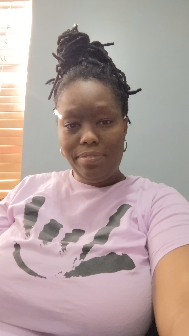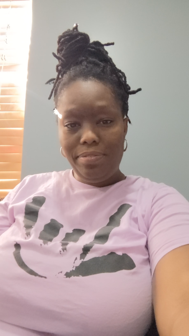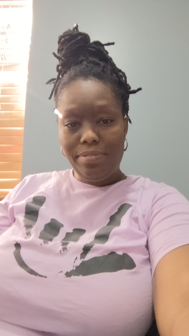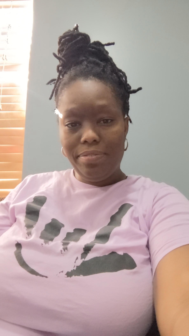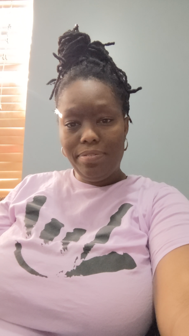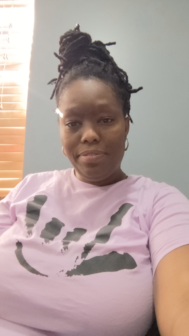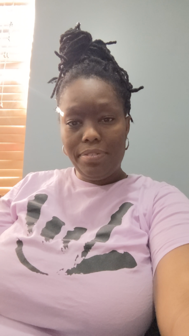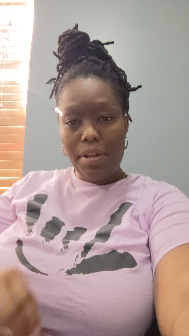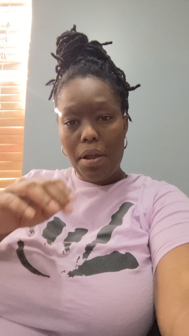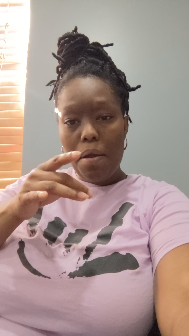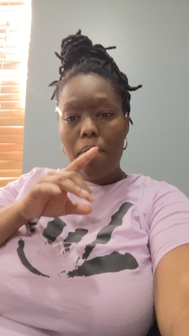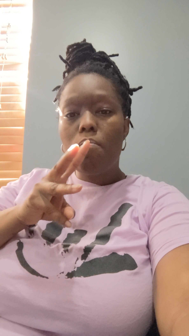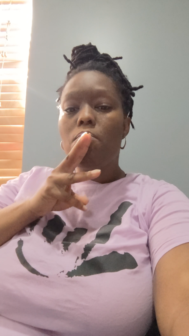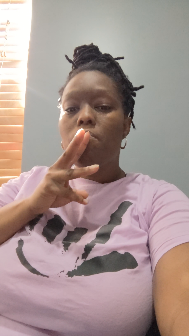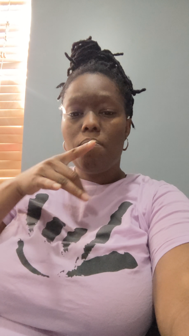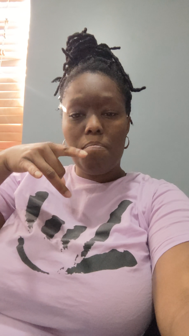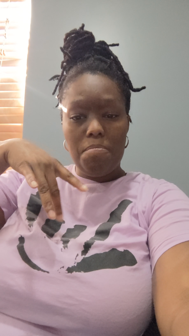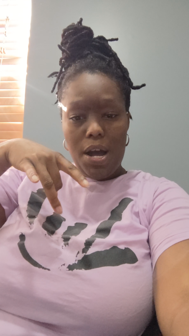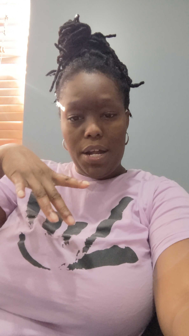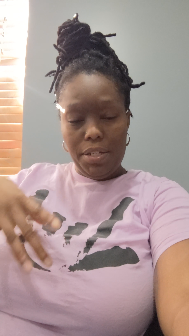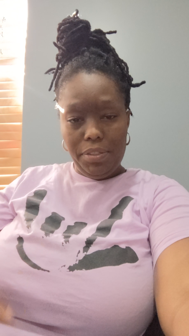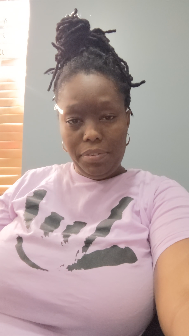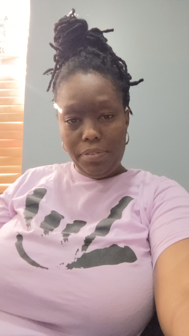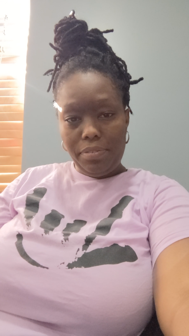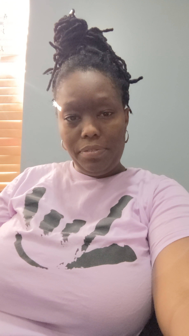melon